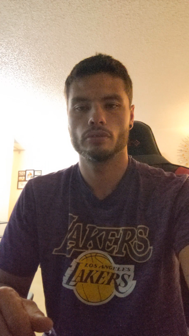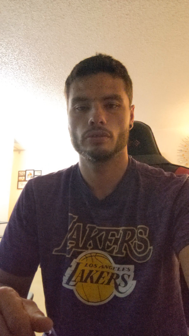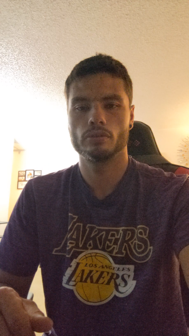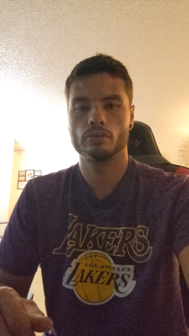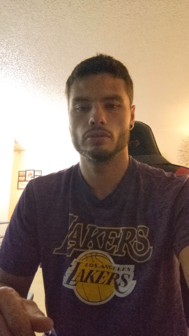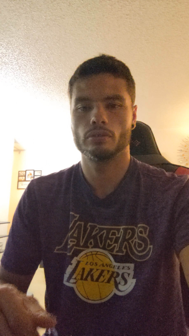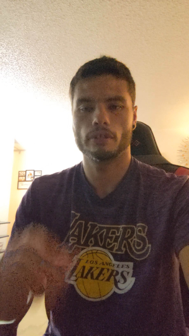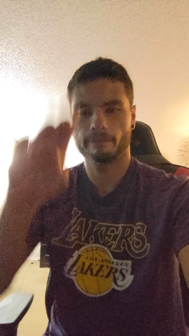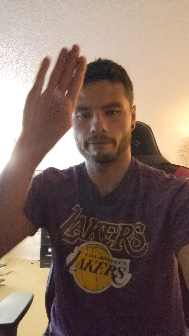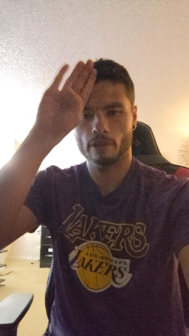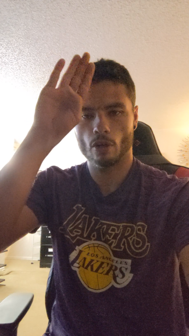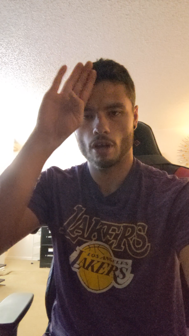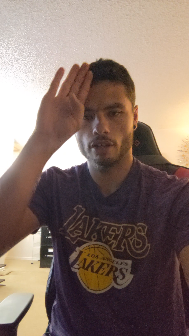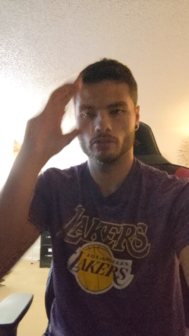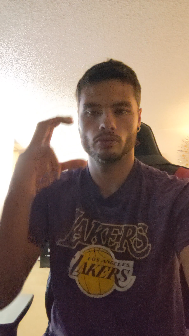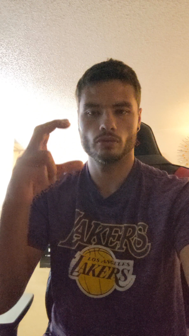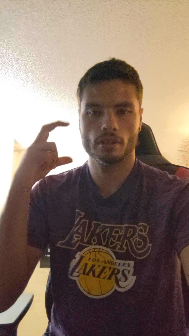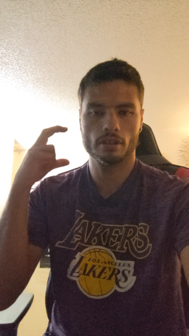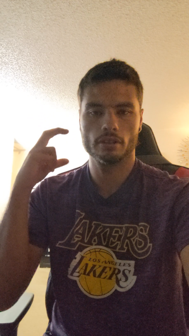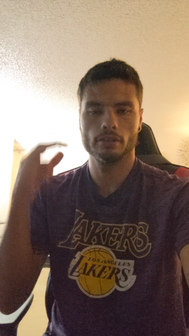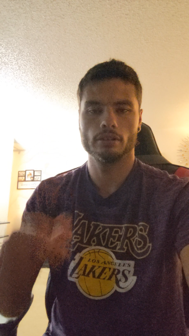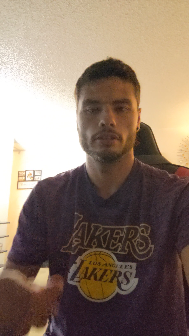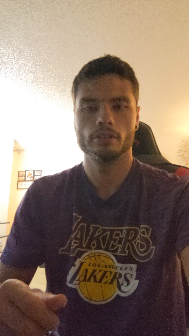fire truck